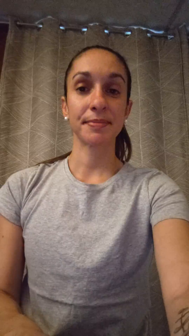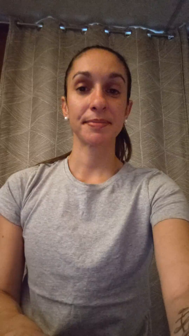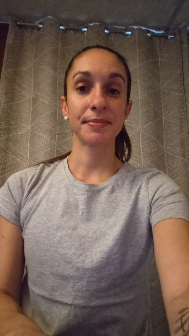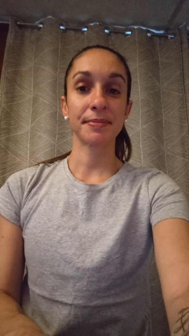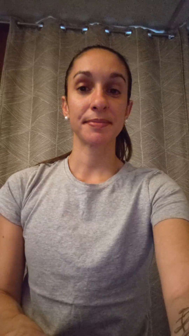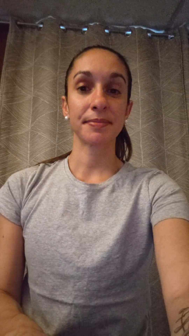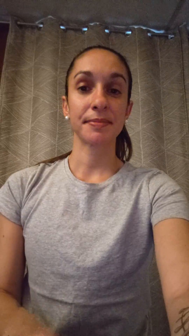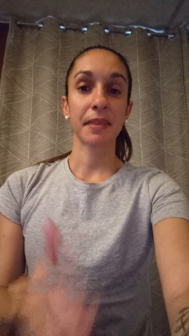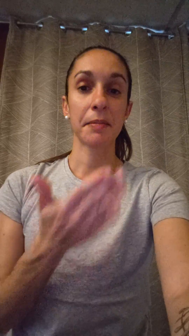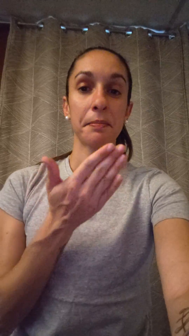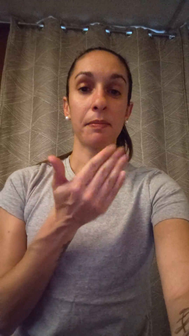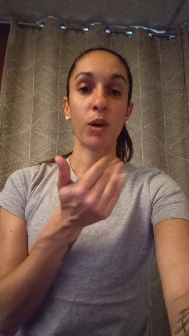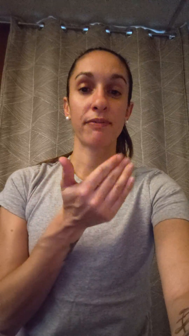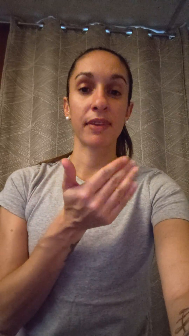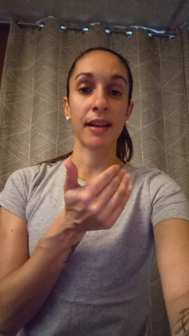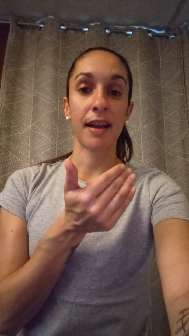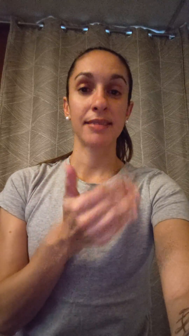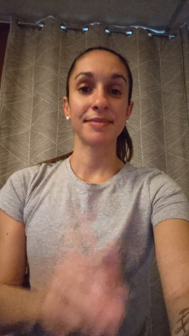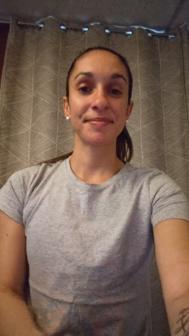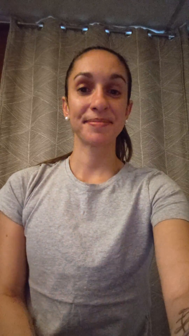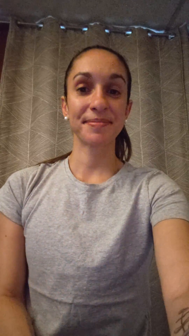butterfly